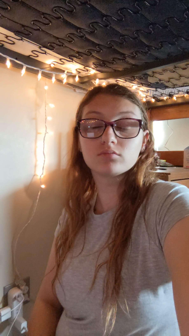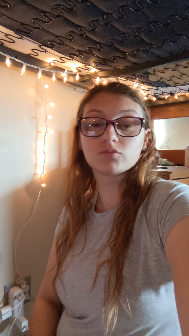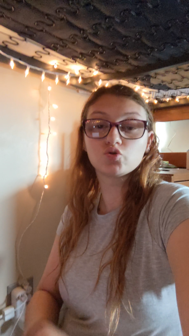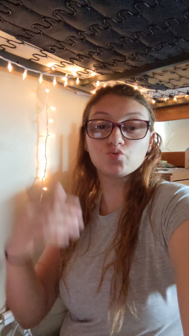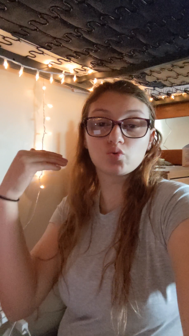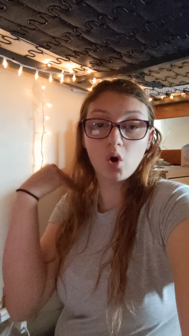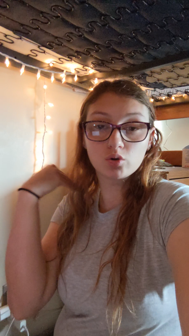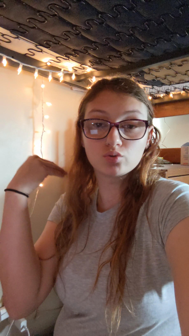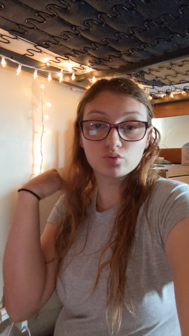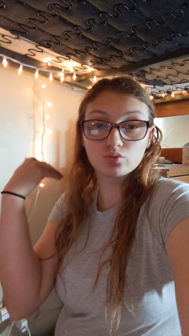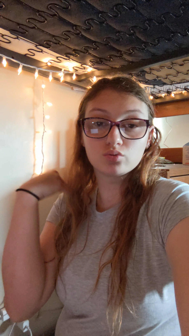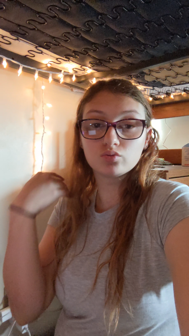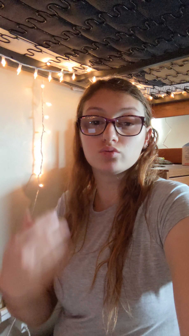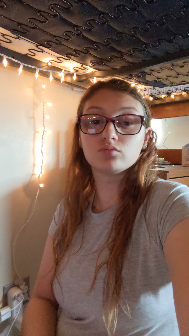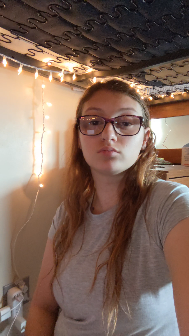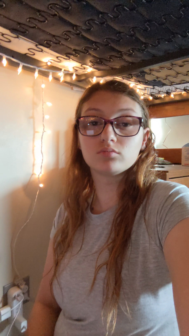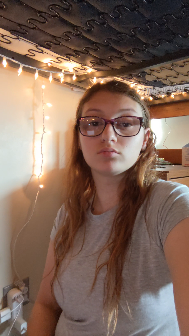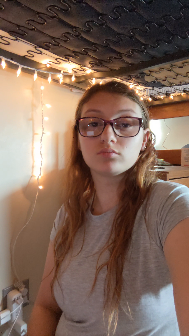shoulder